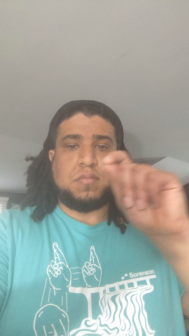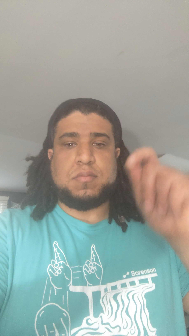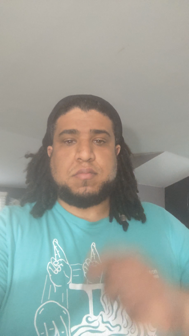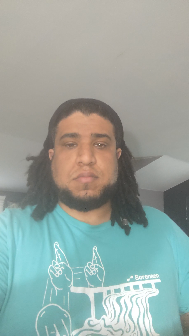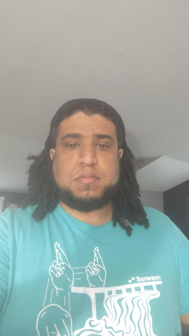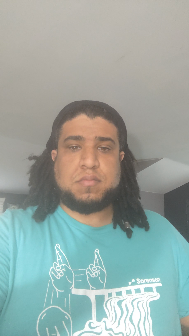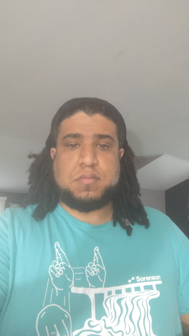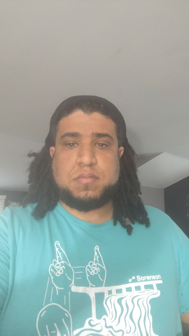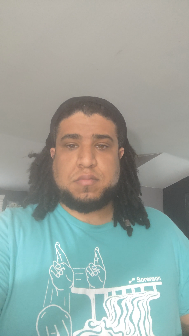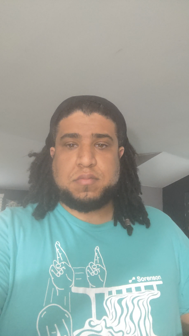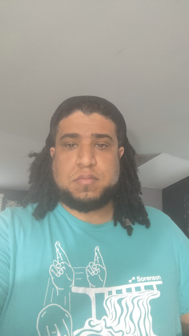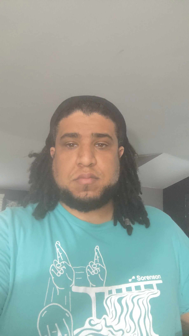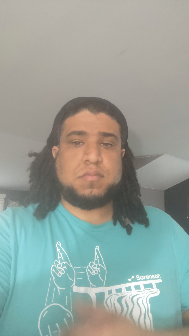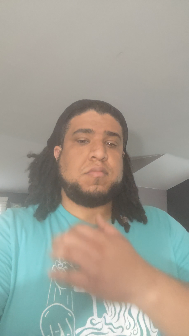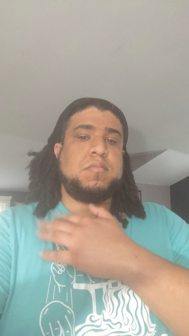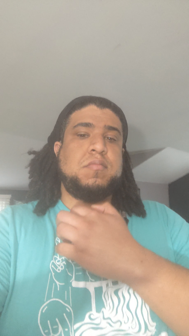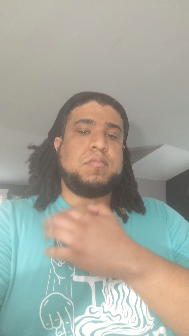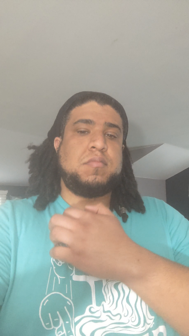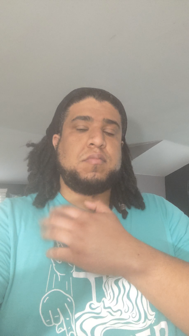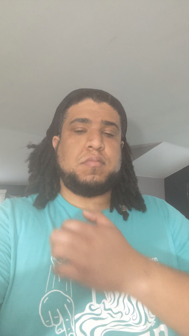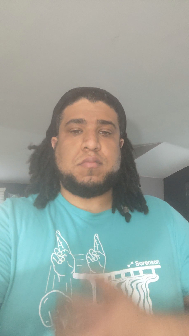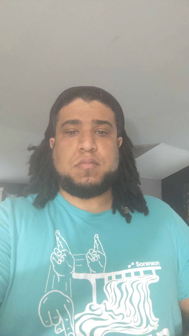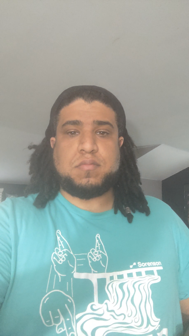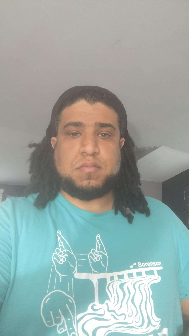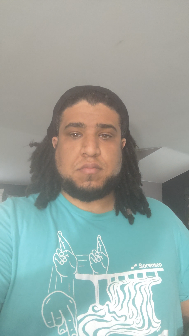bear